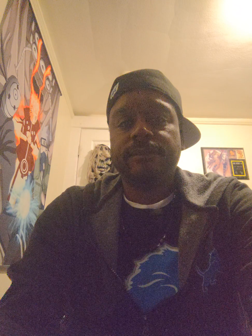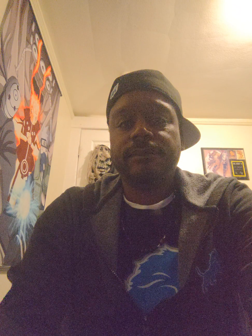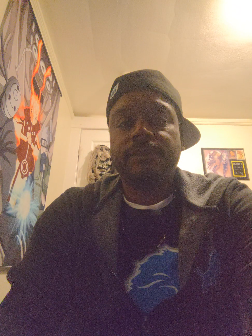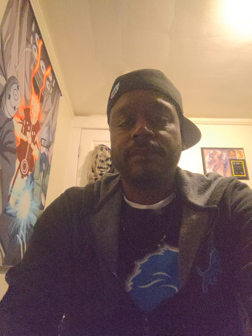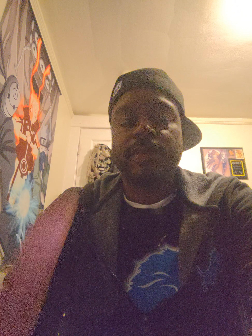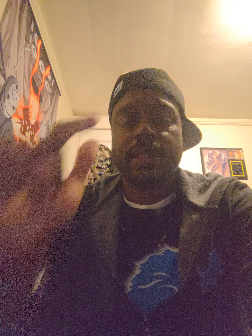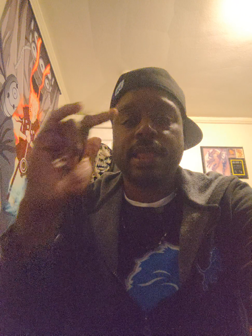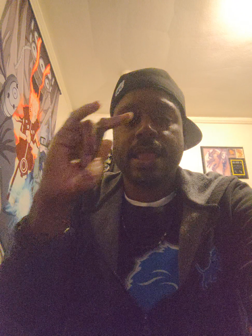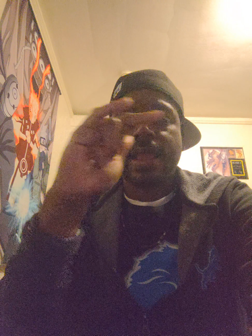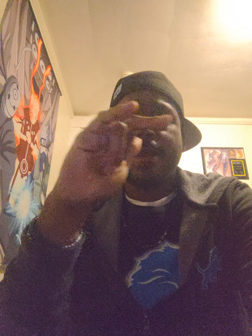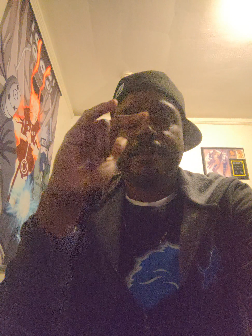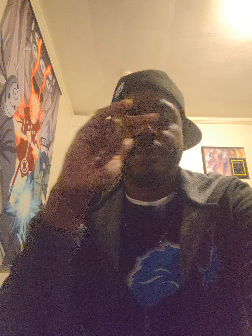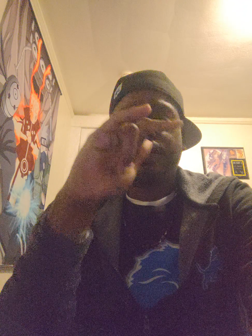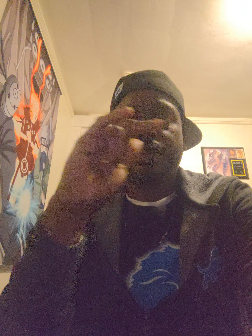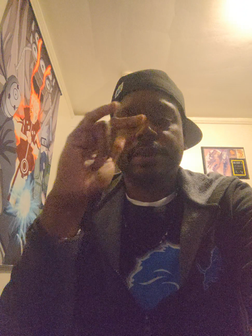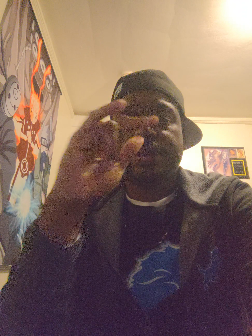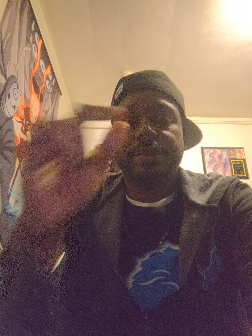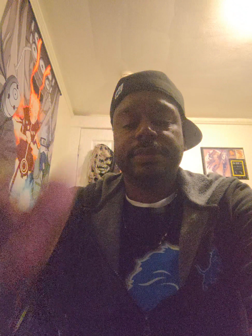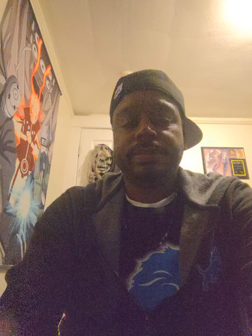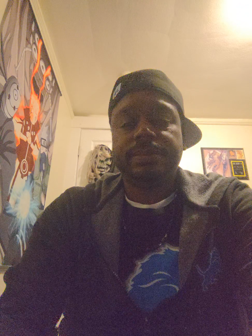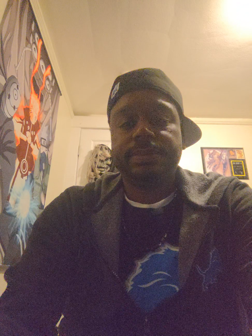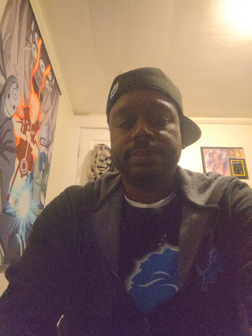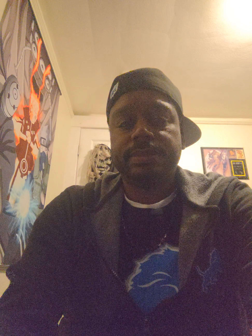airplane